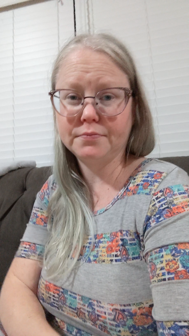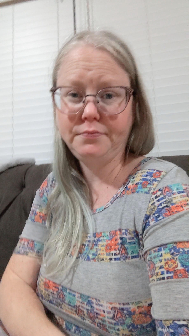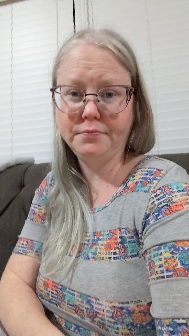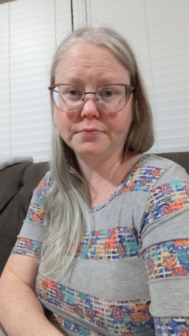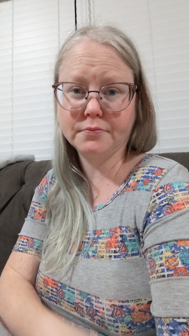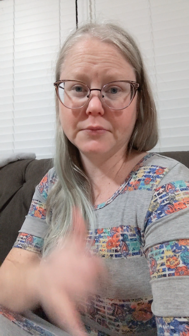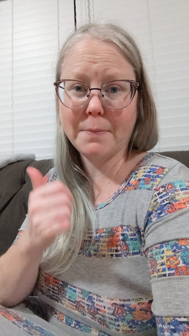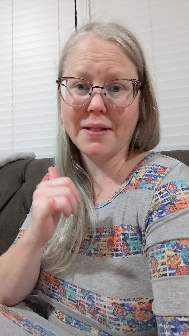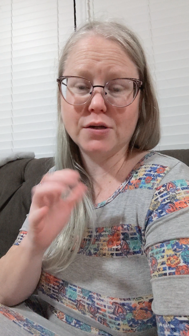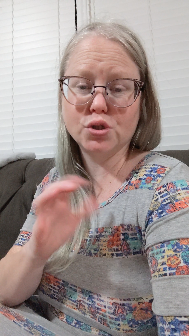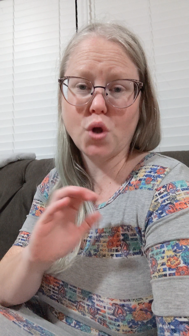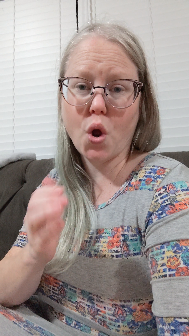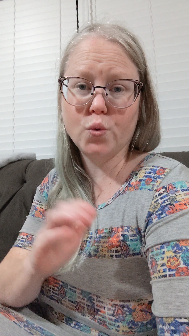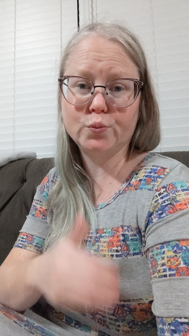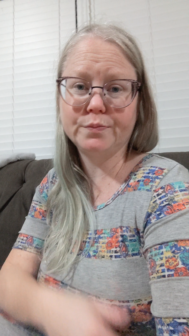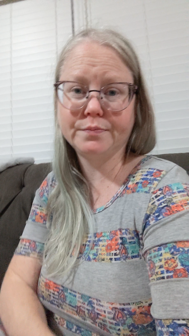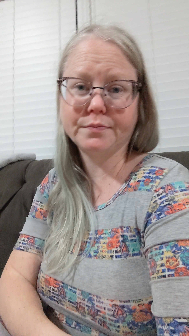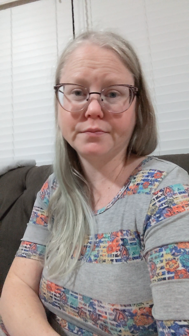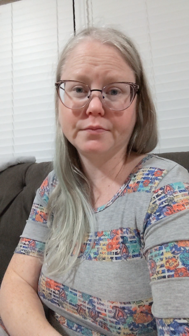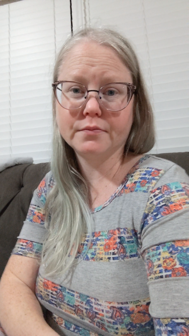play dough